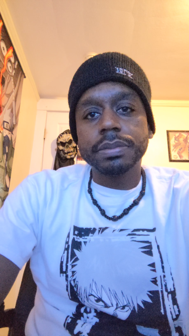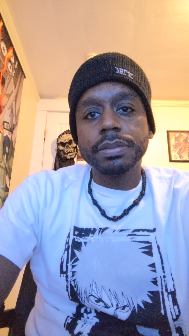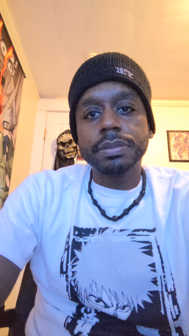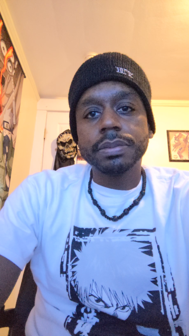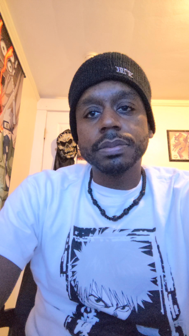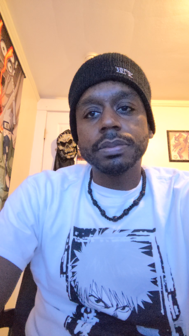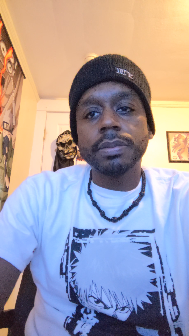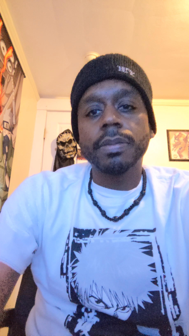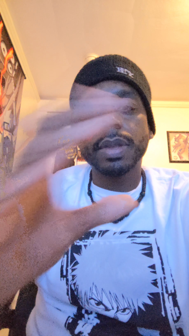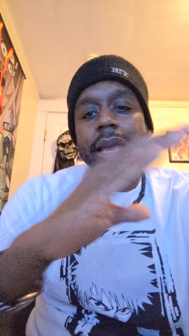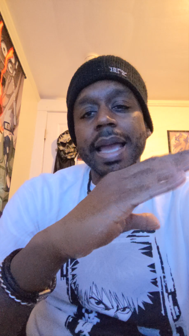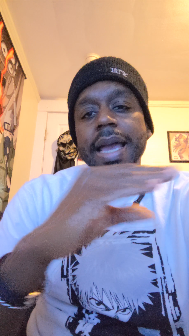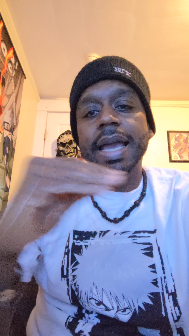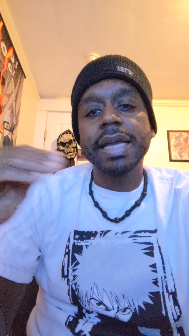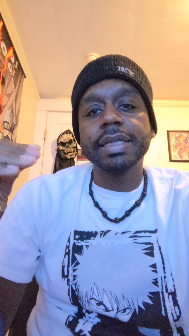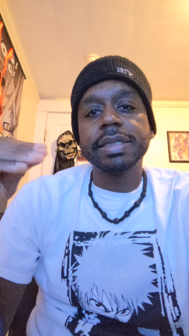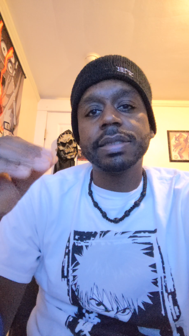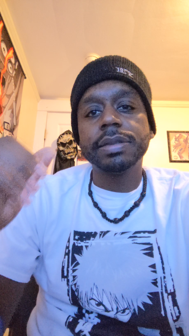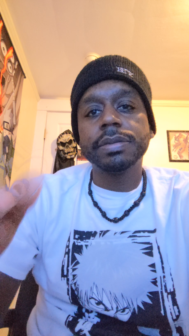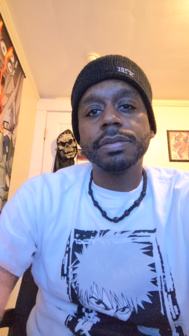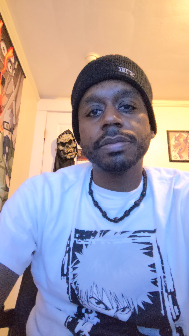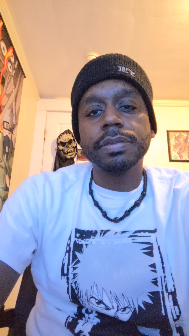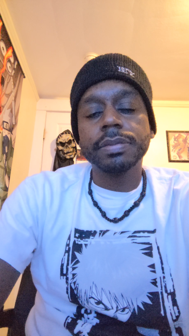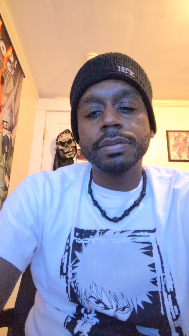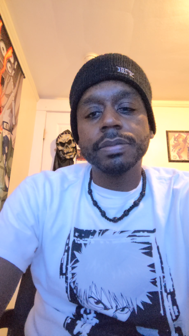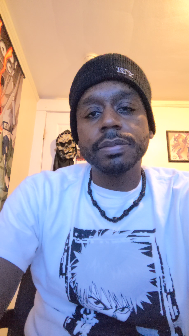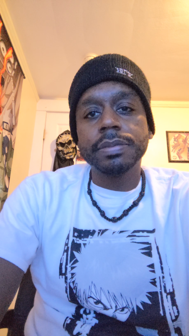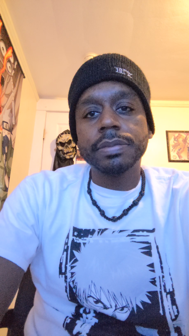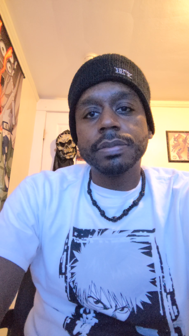and